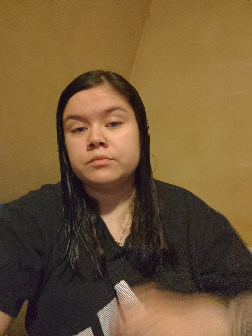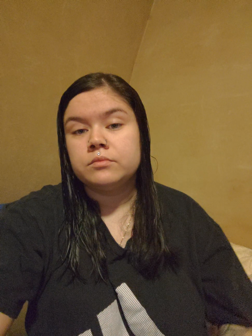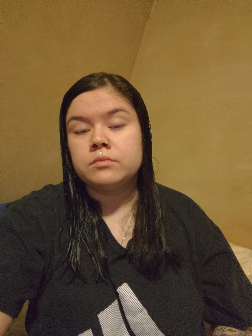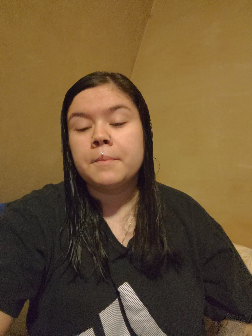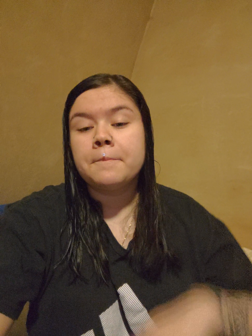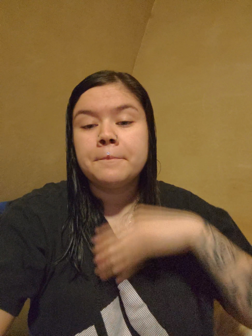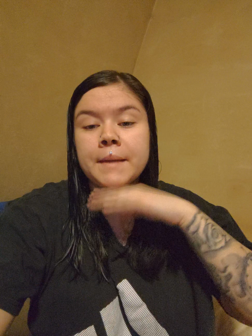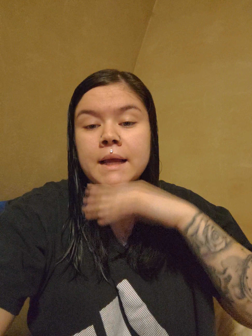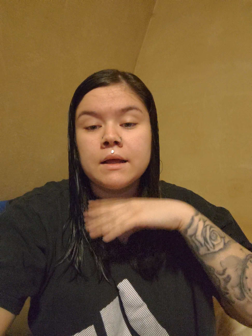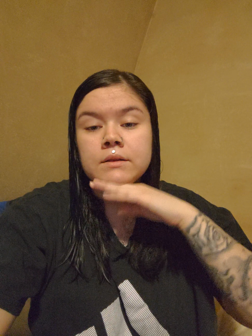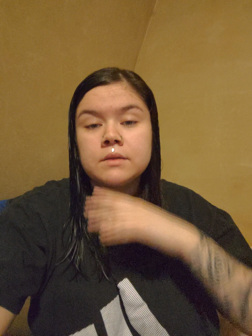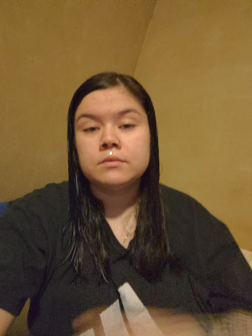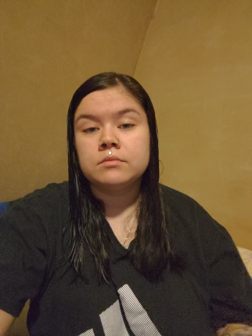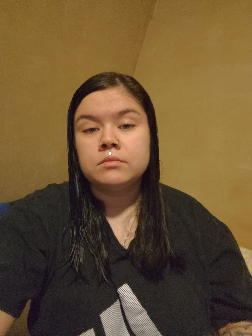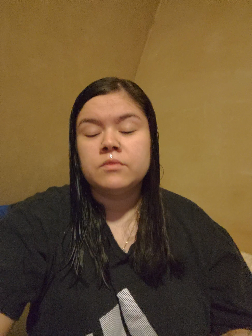pig